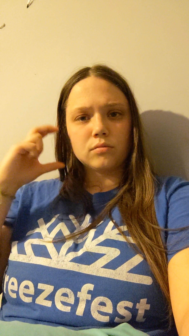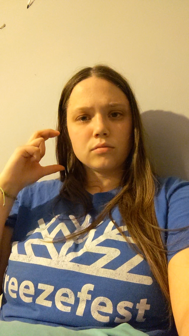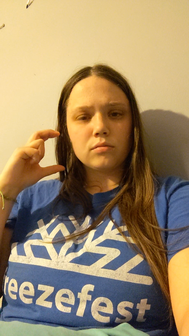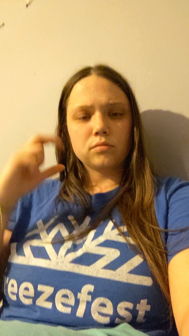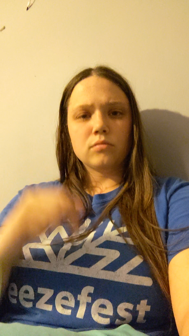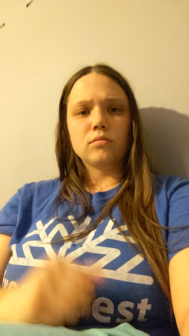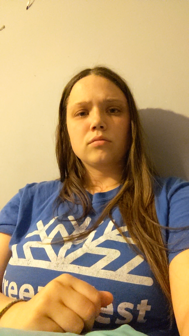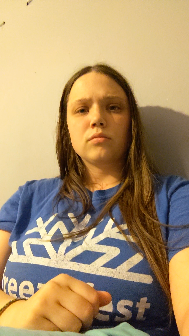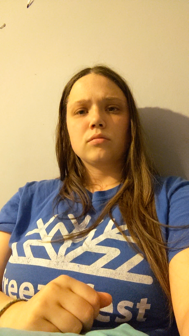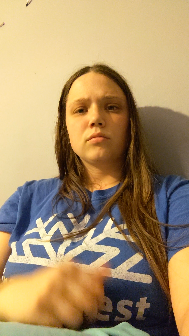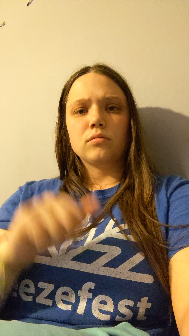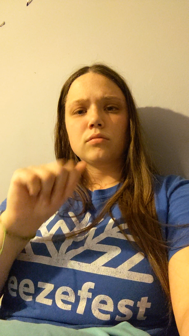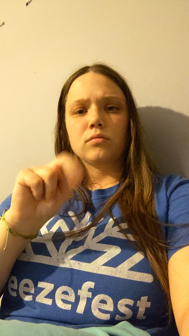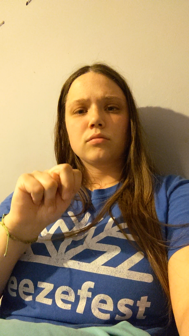an